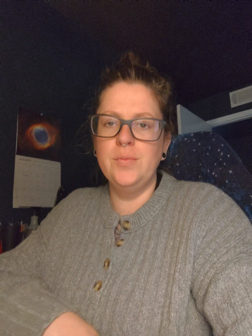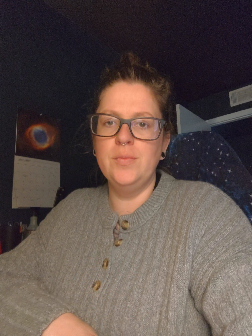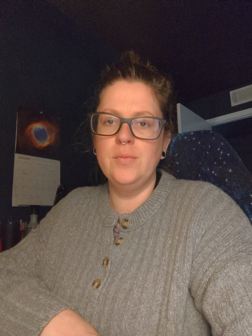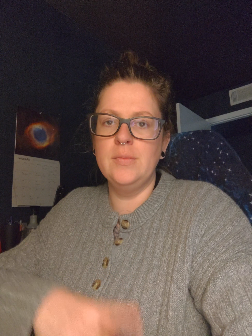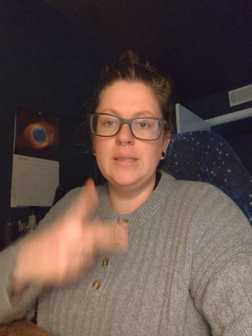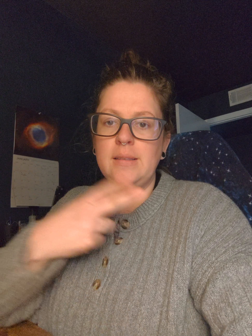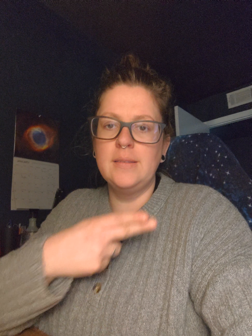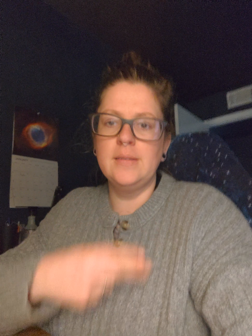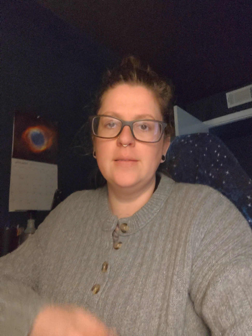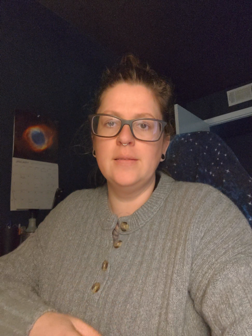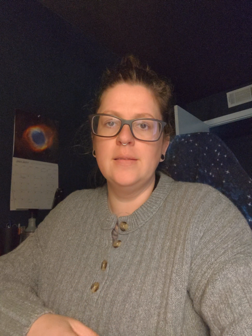cut